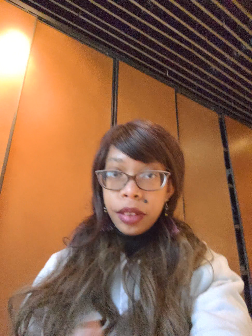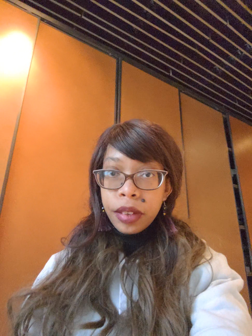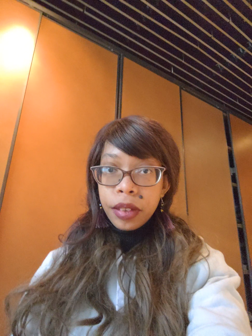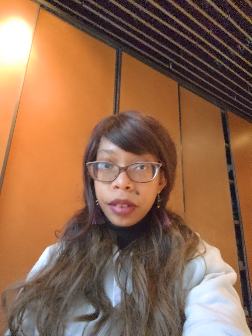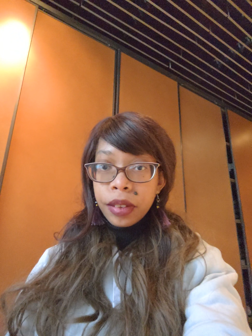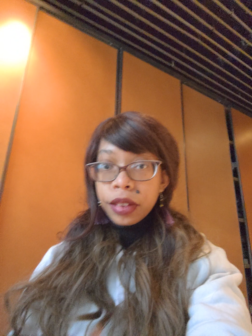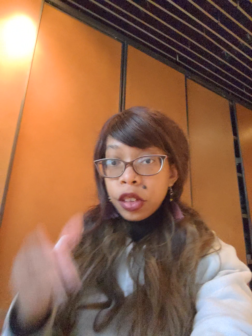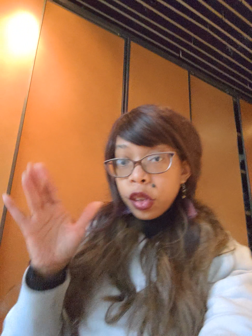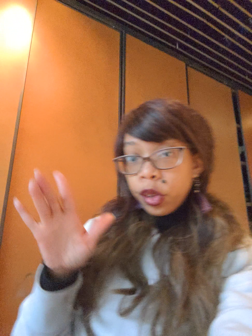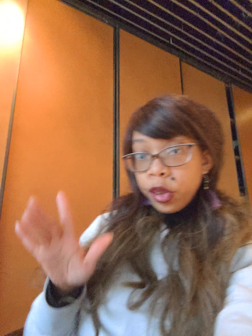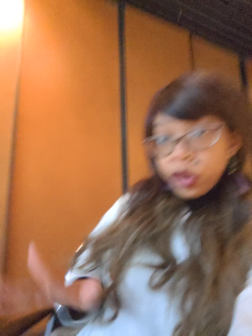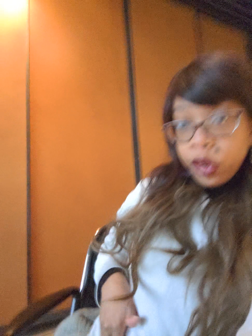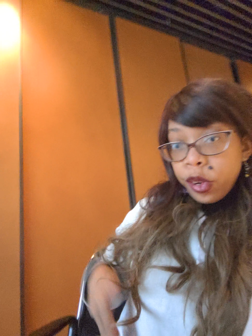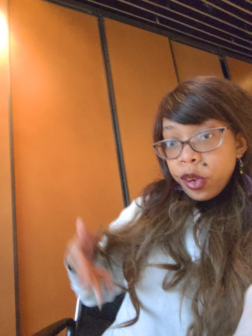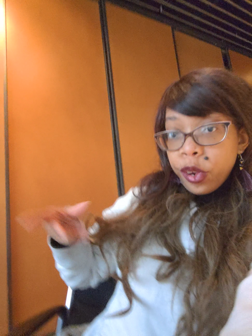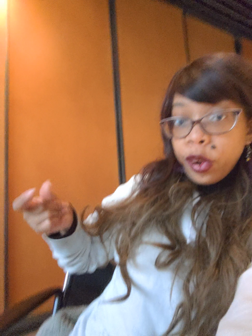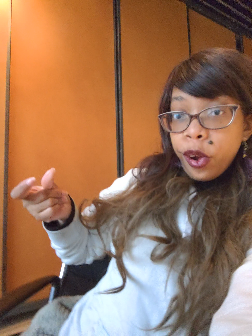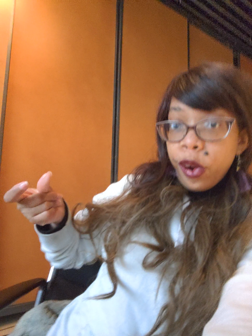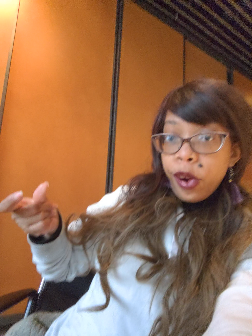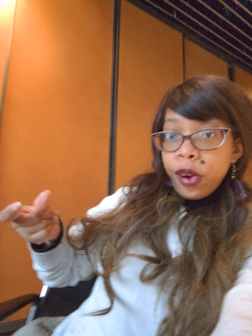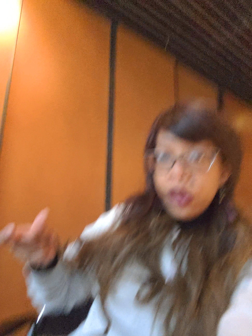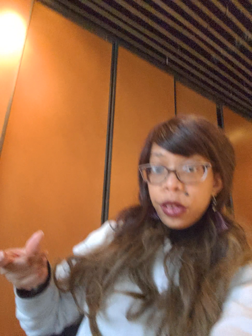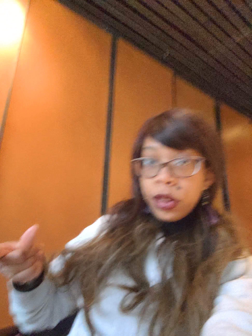dog